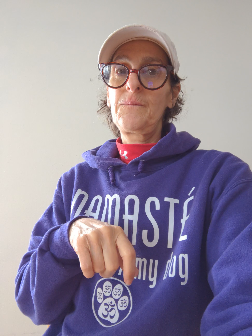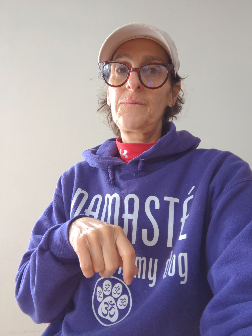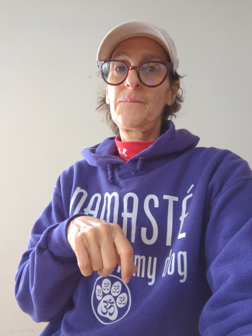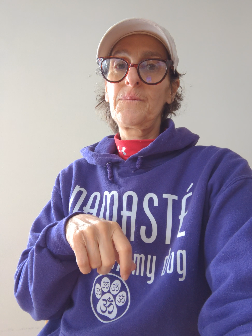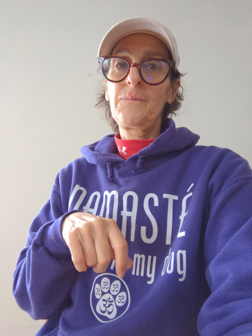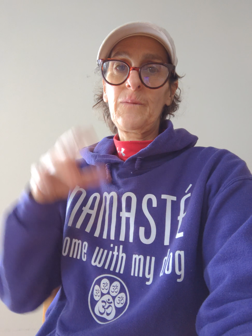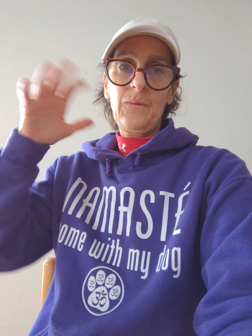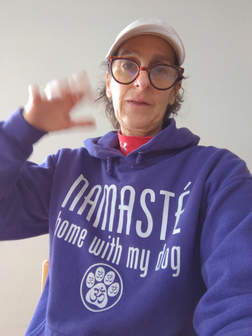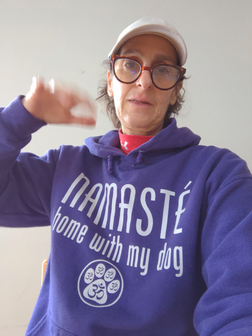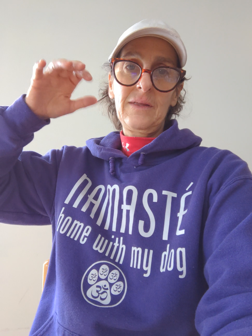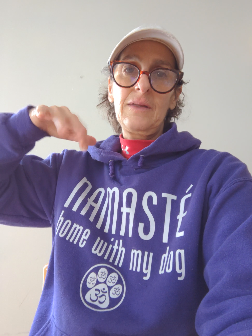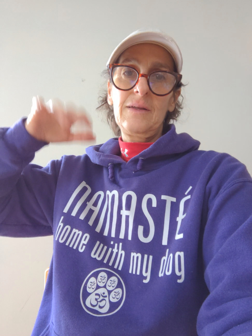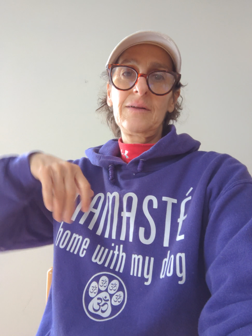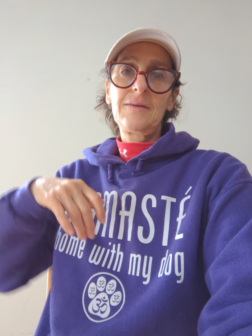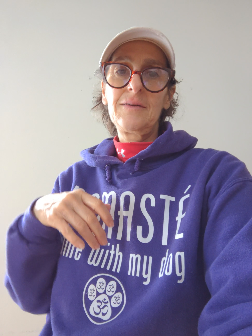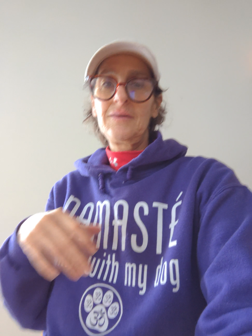rain